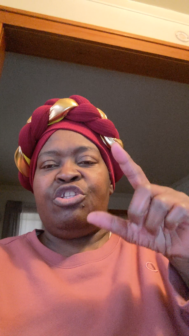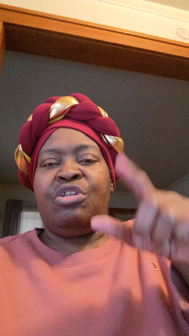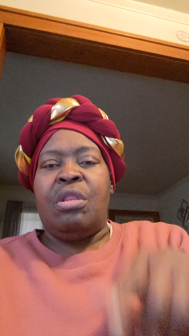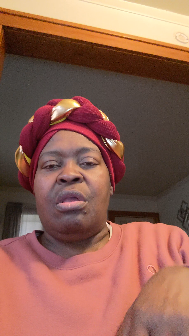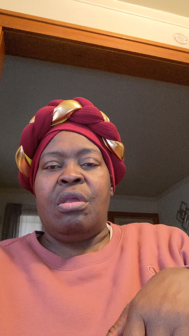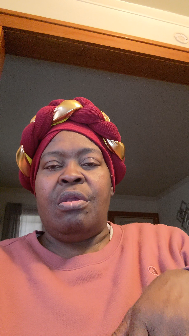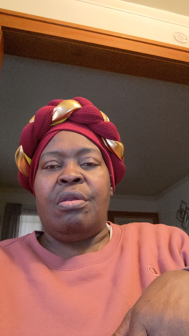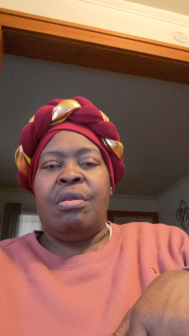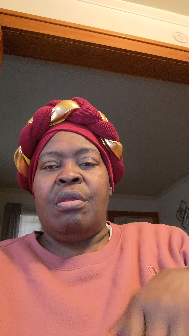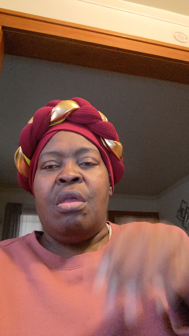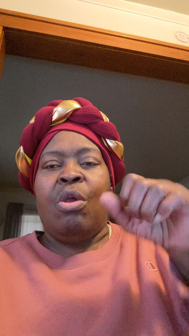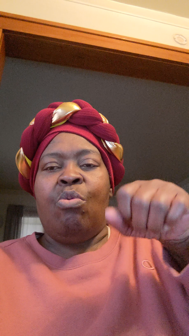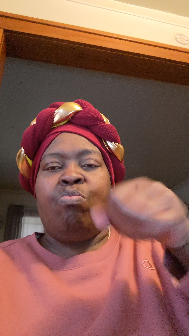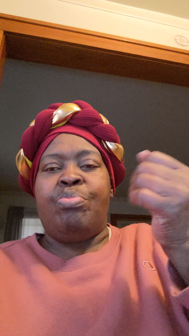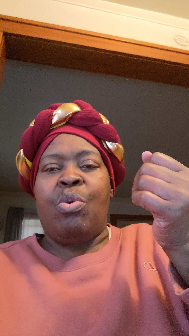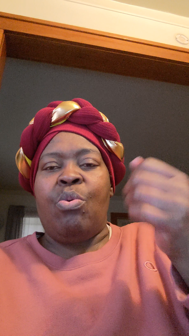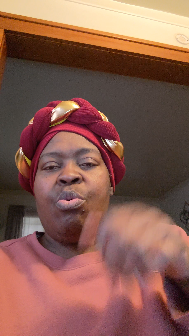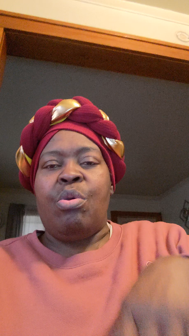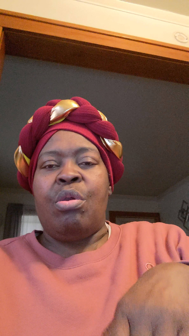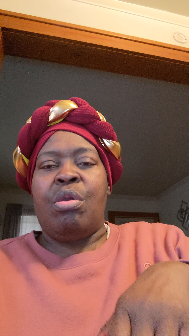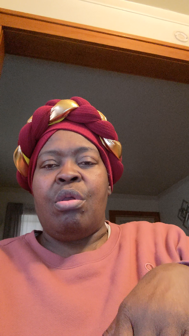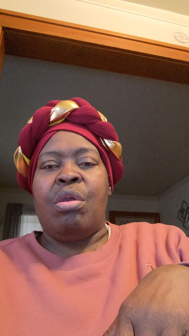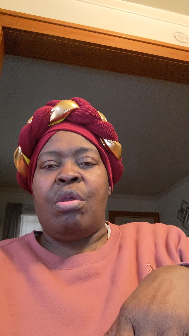broken